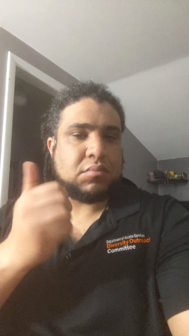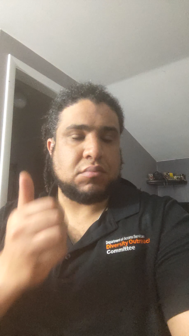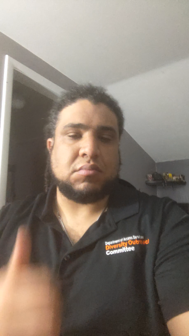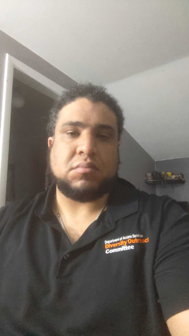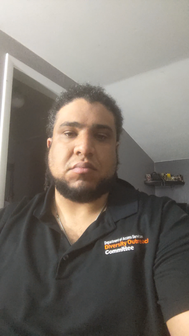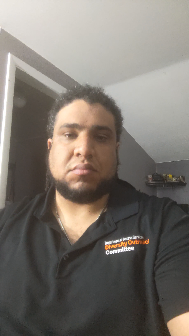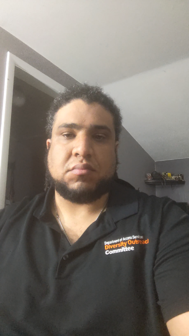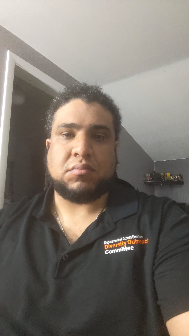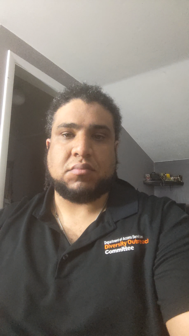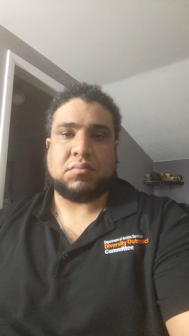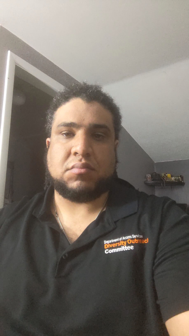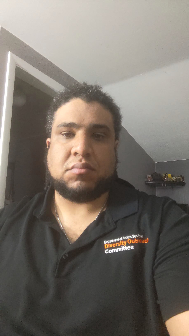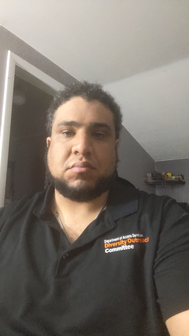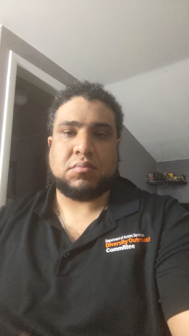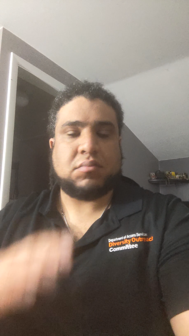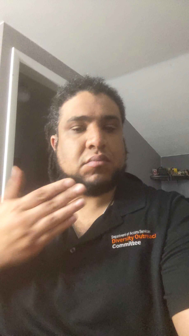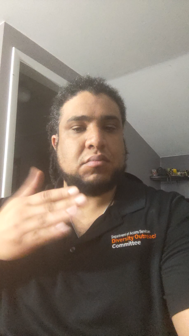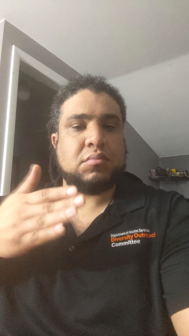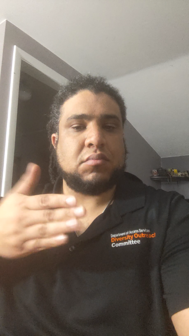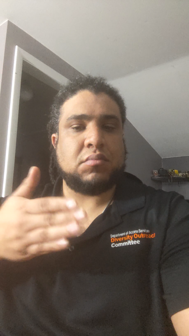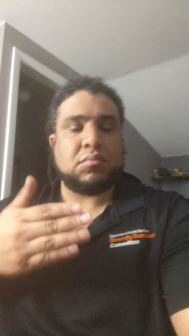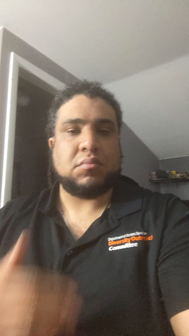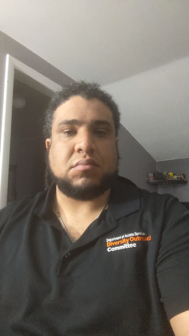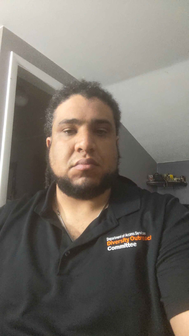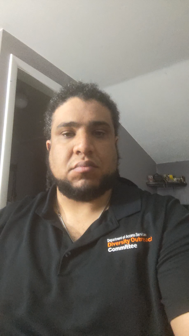cook